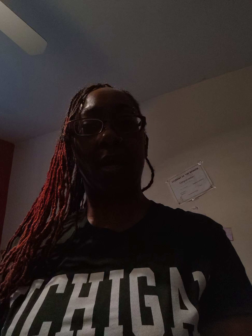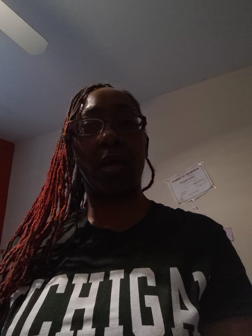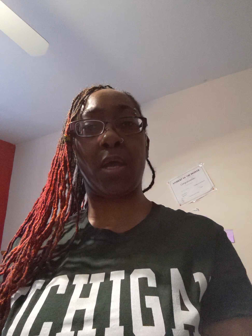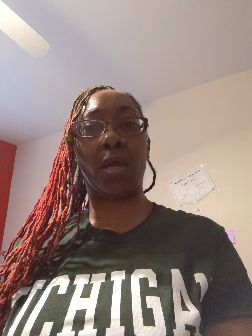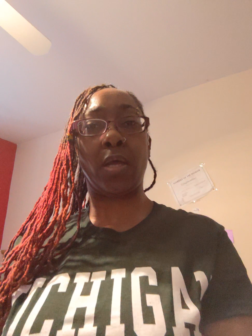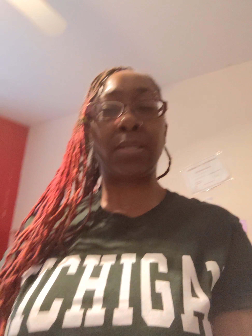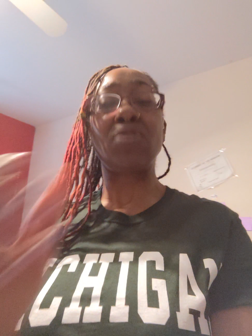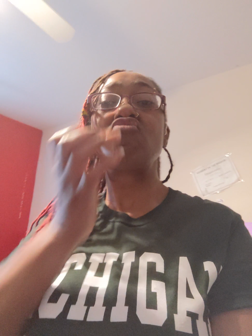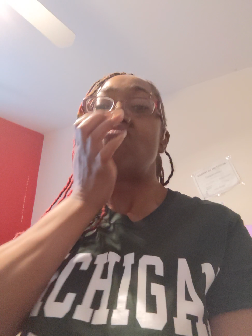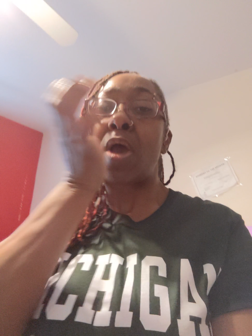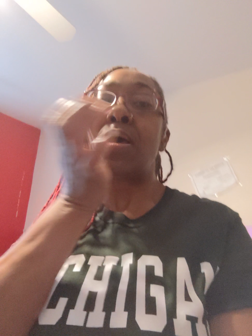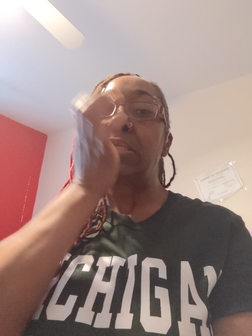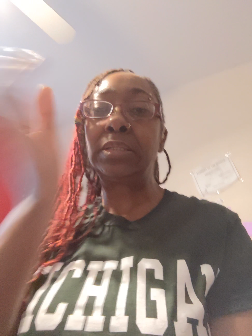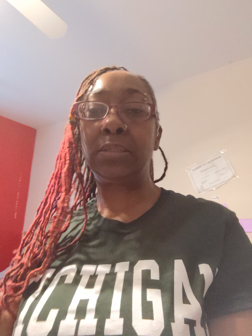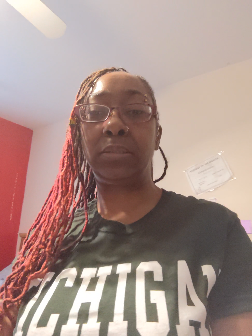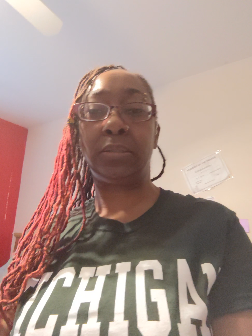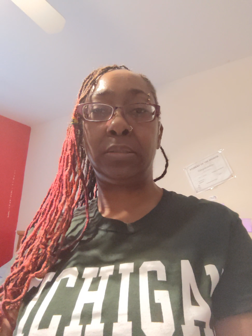grass